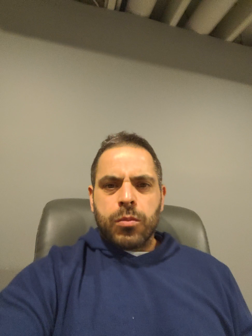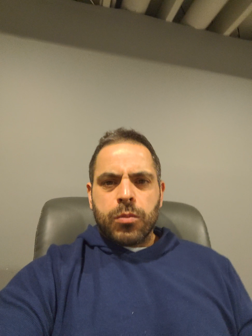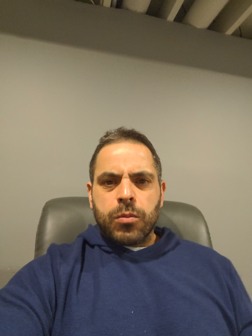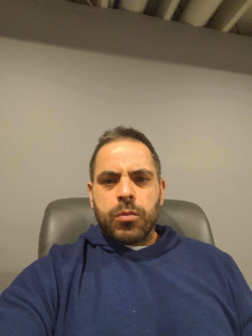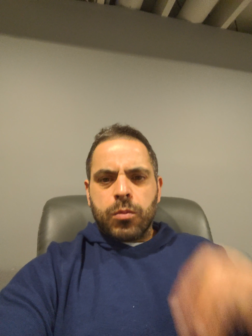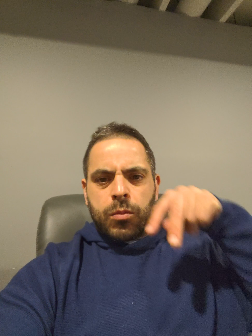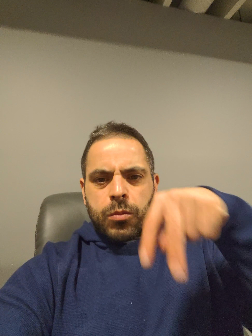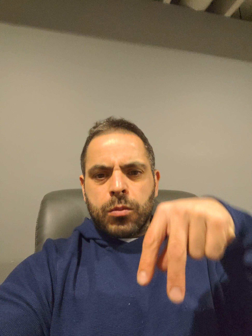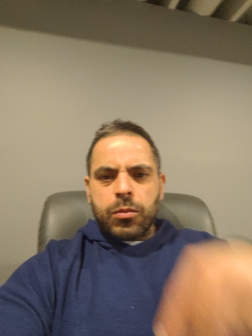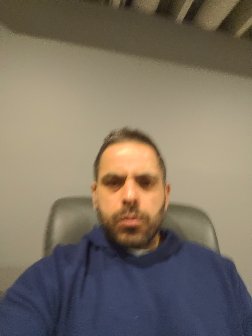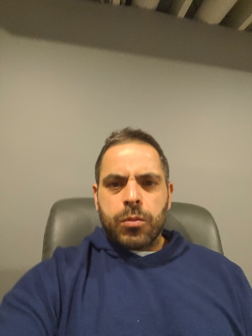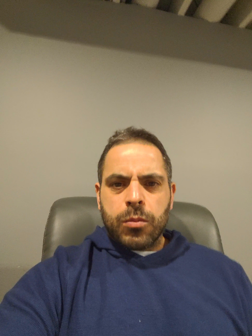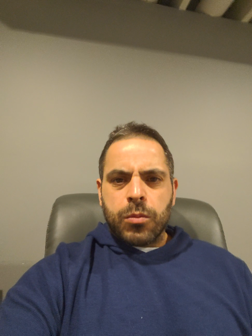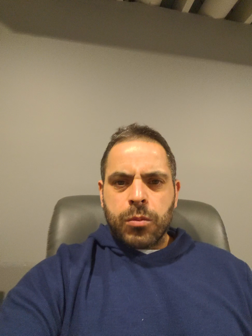ride